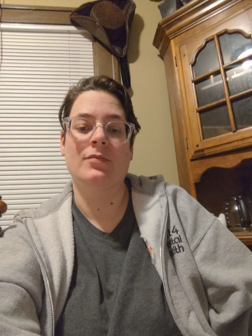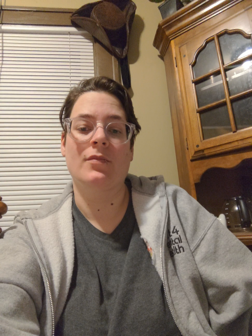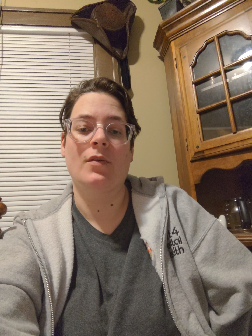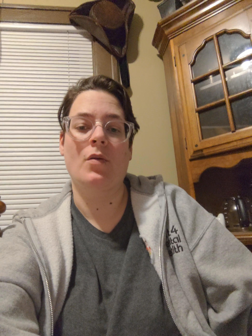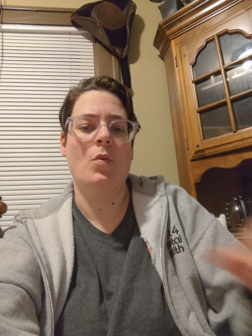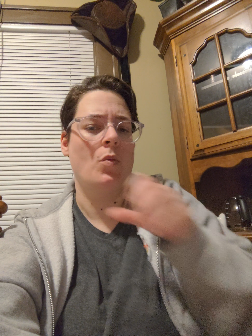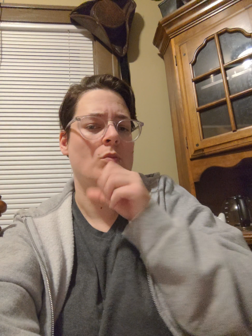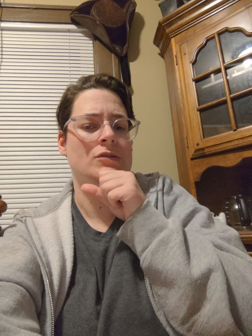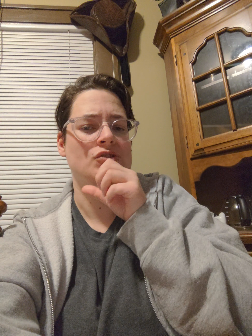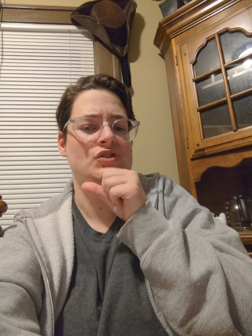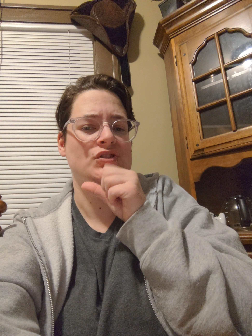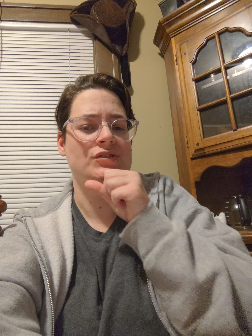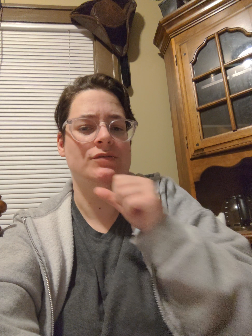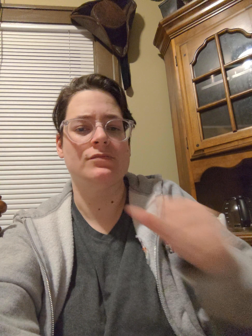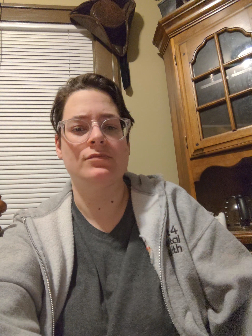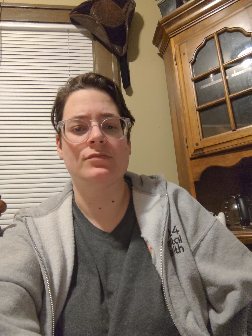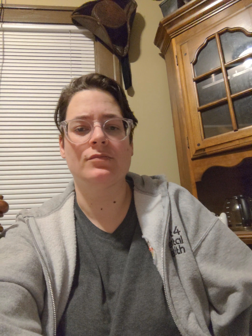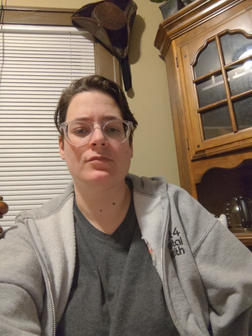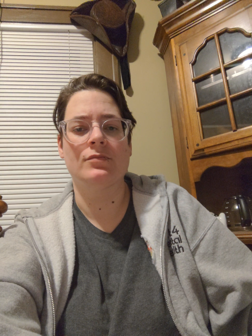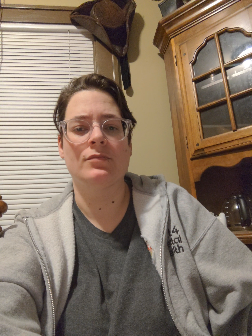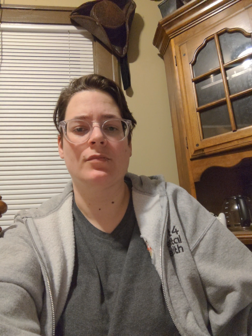orange